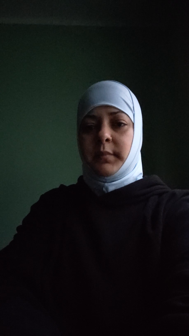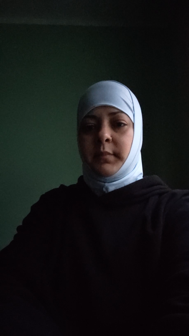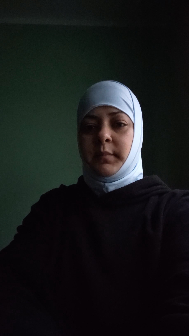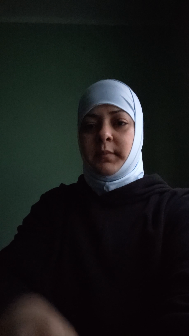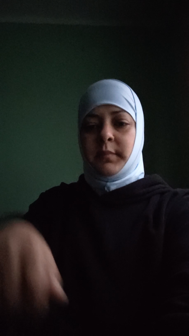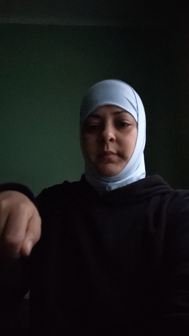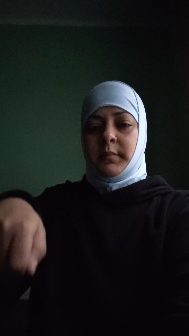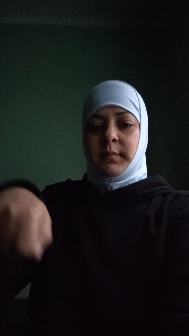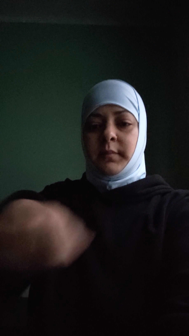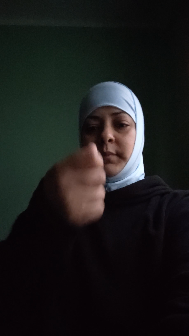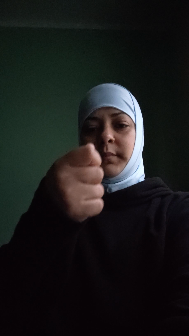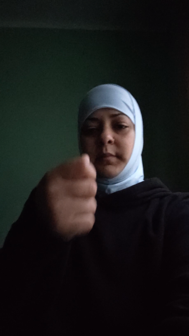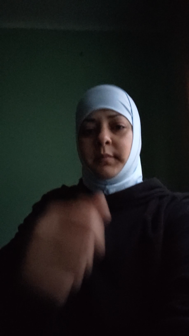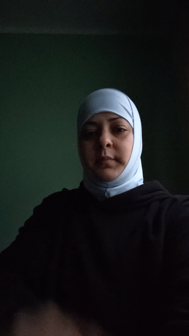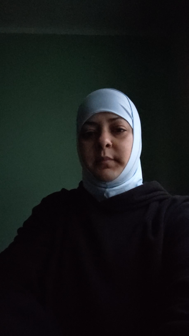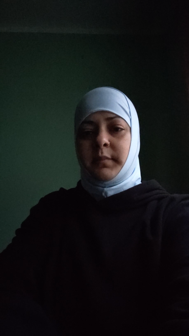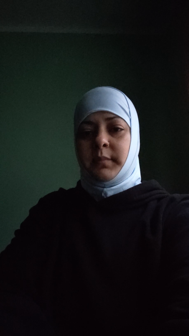shovel